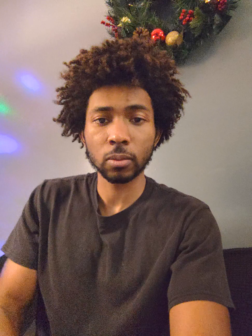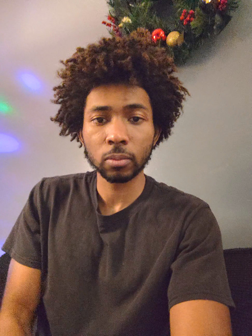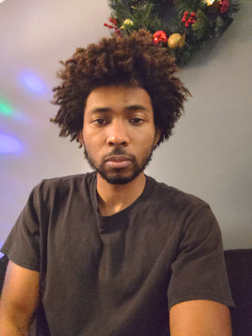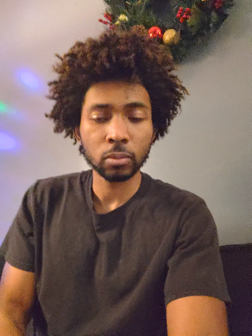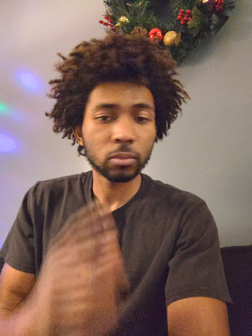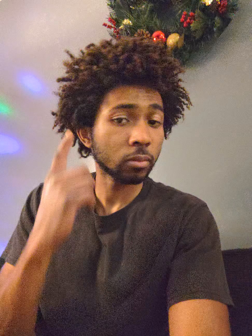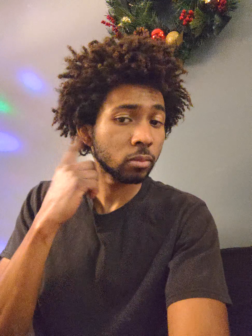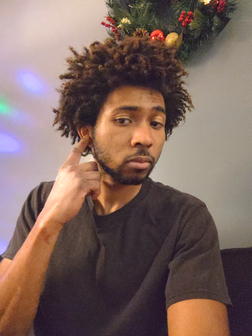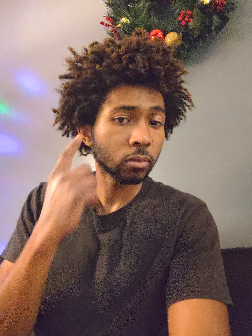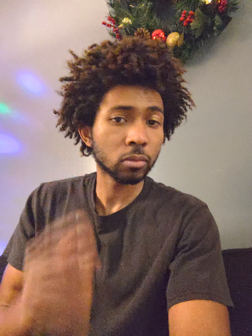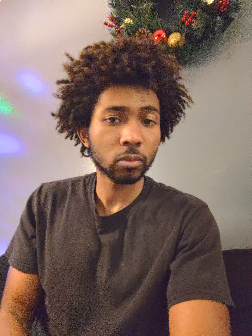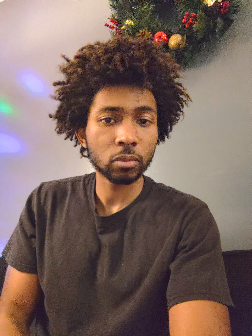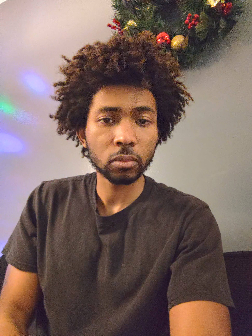ear